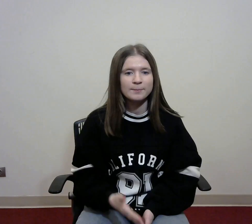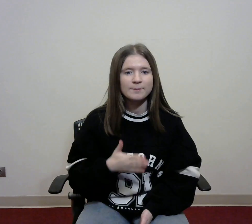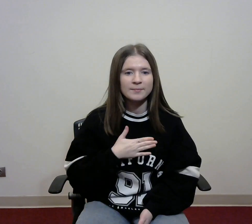mən